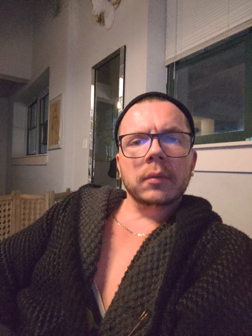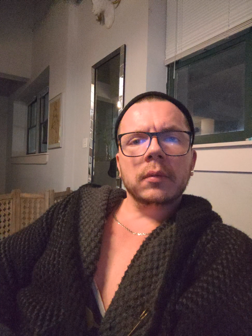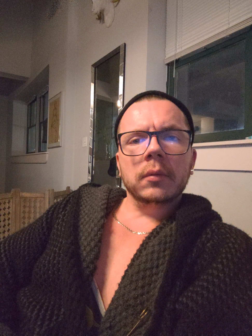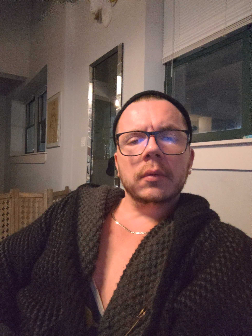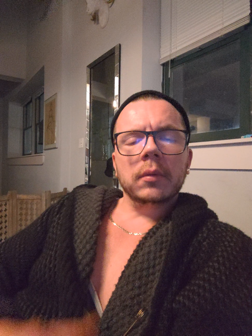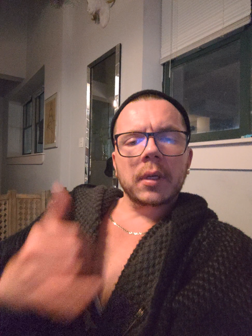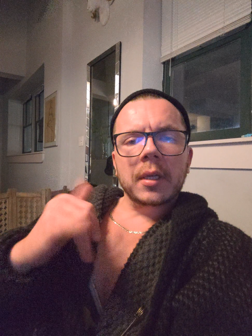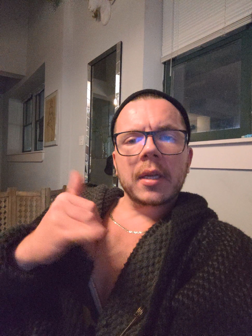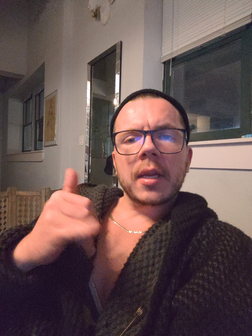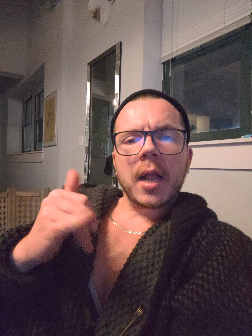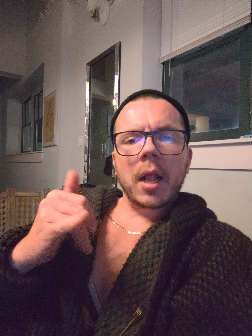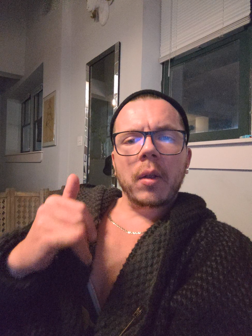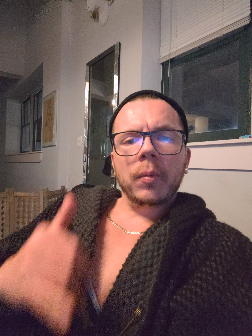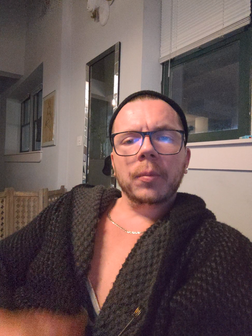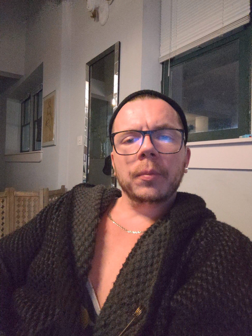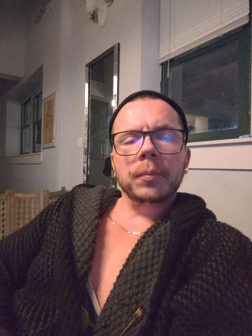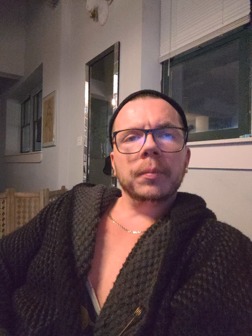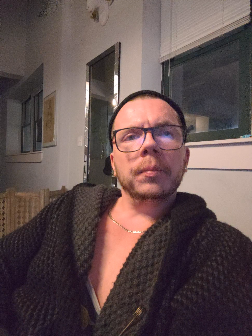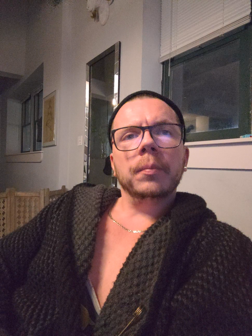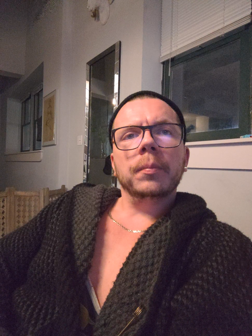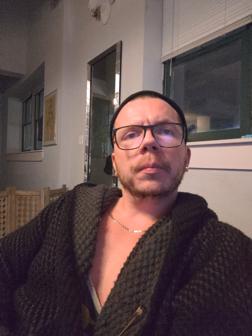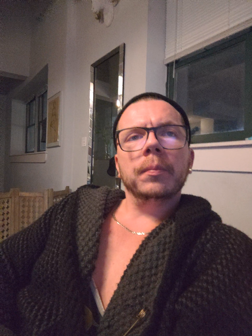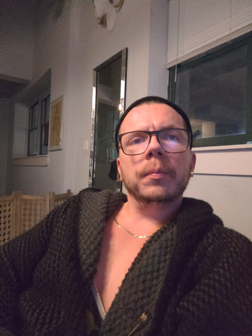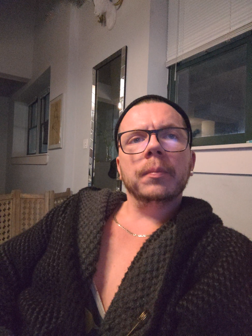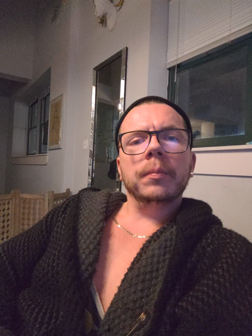yellow